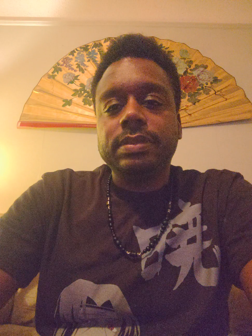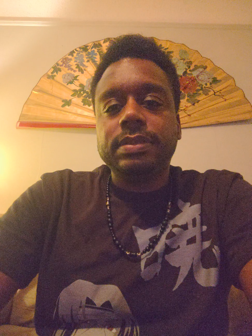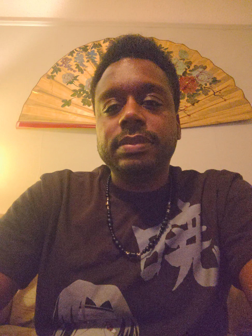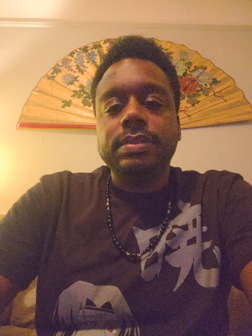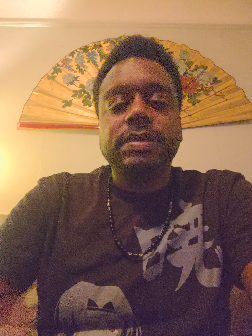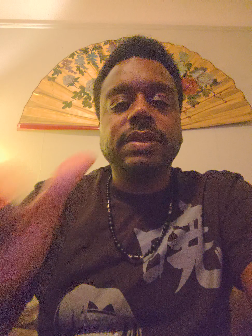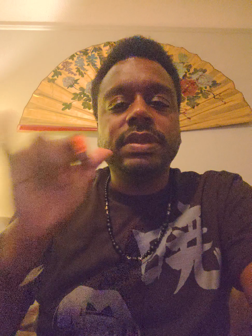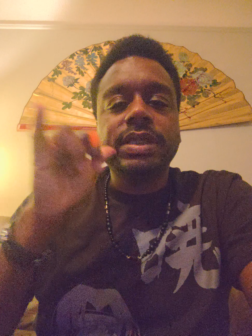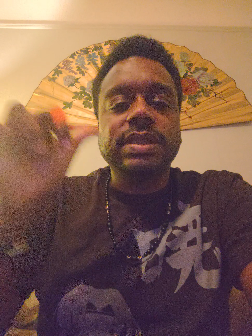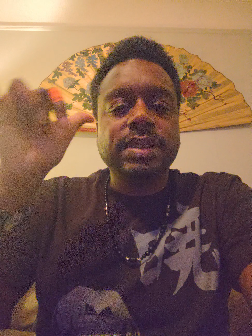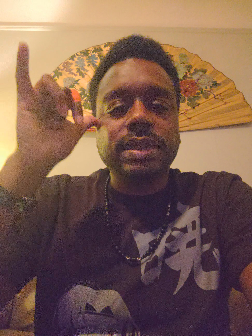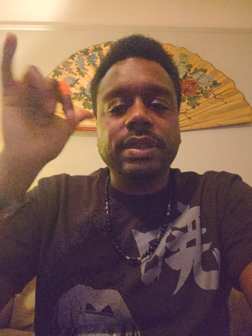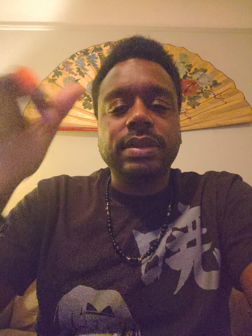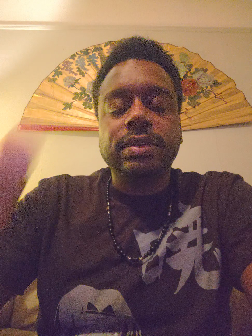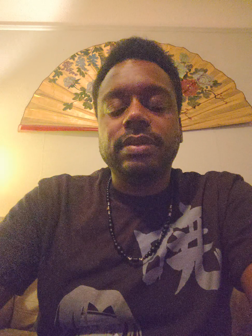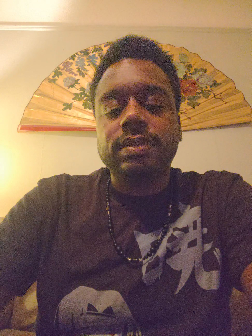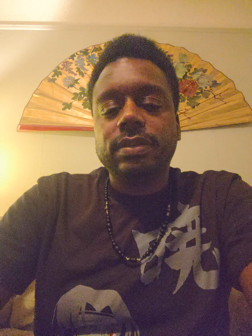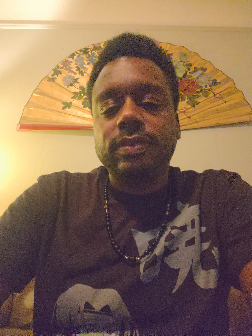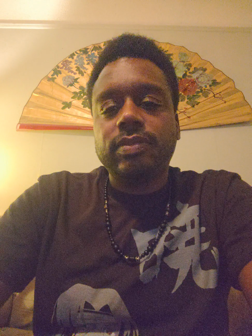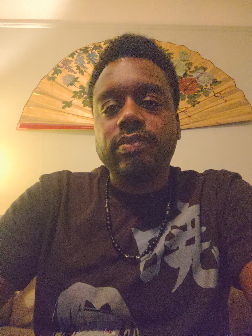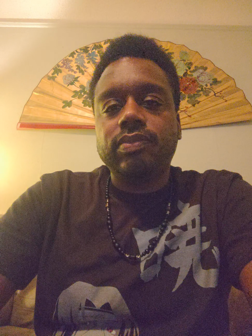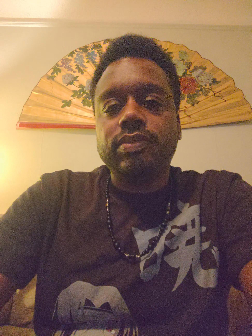yesterday